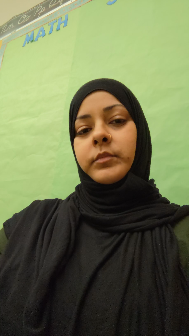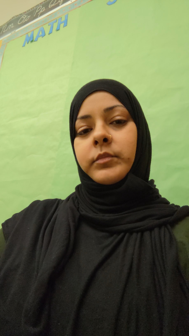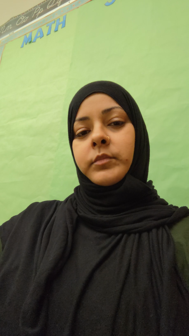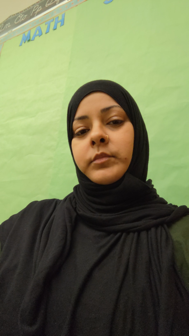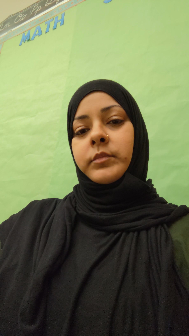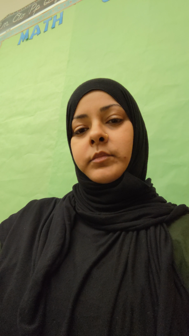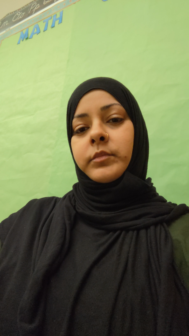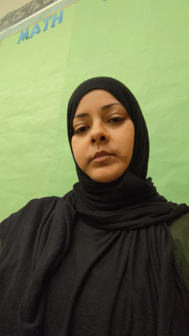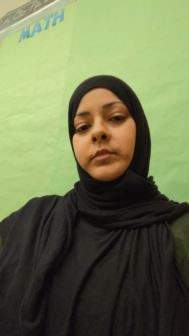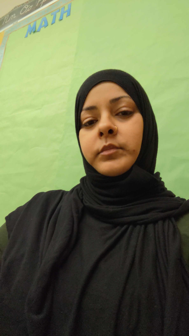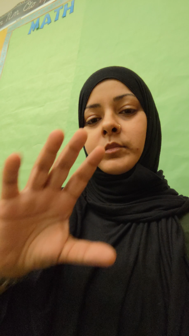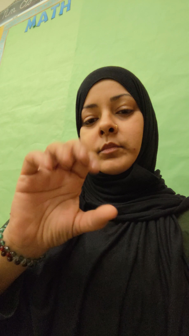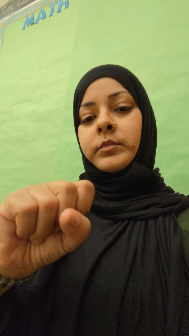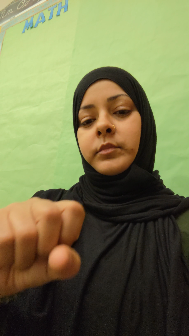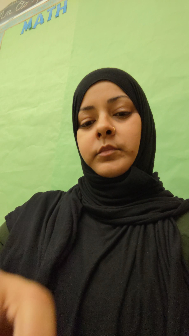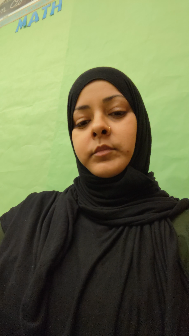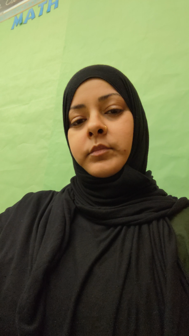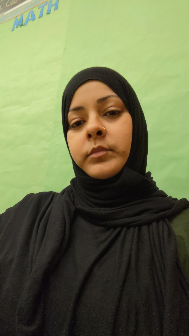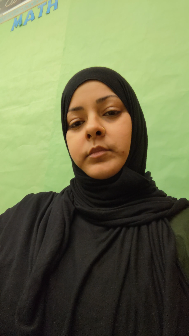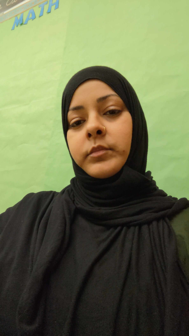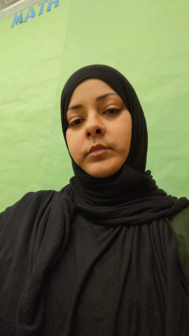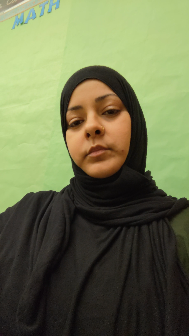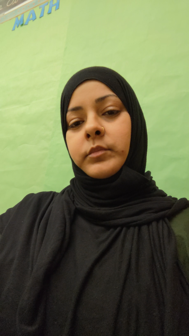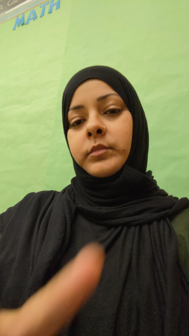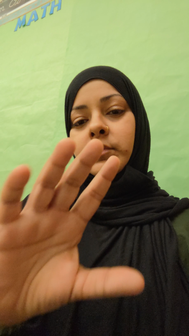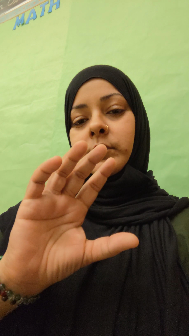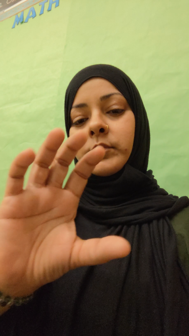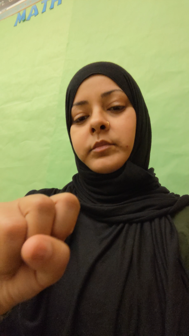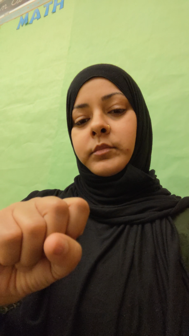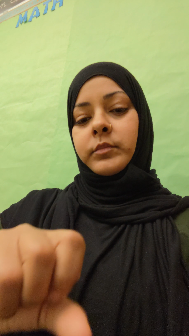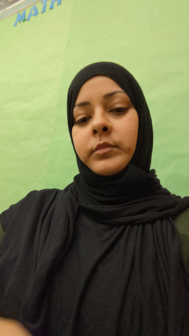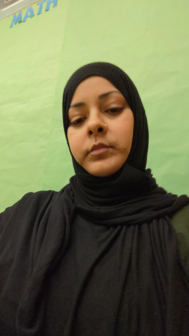catch